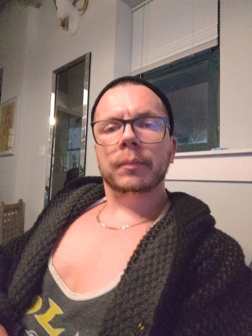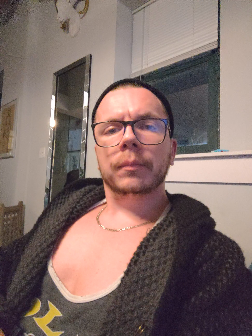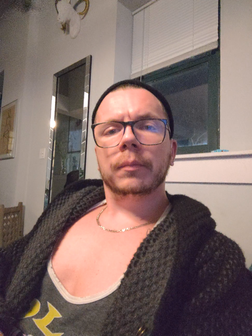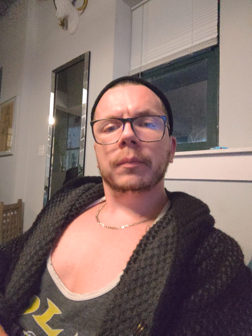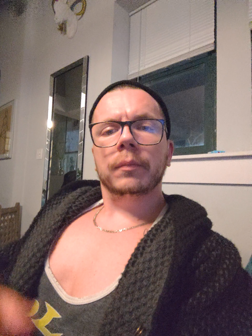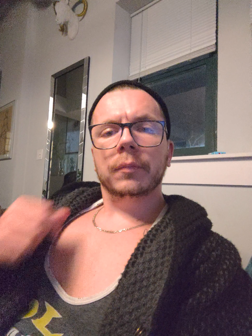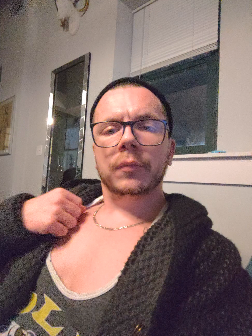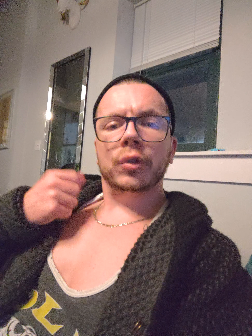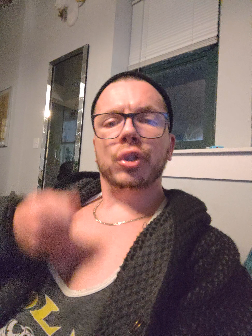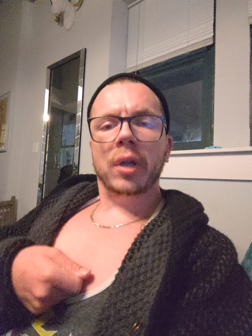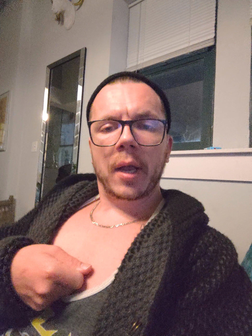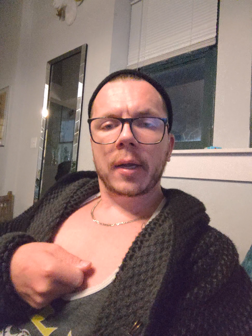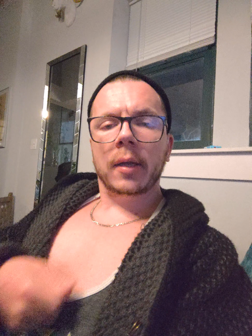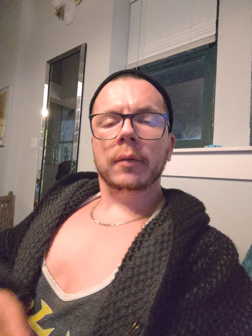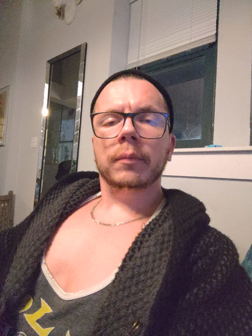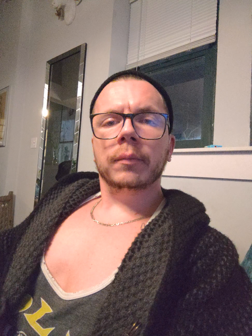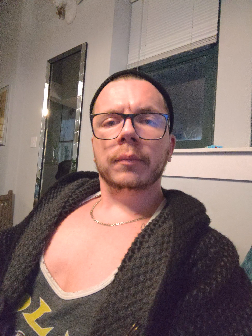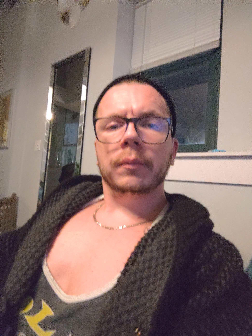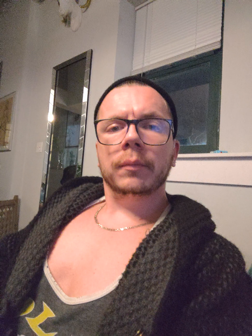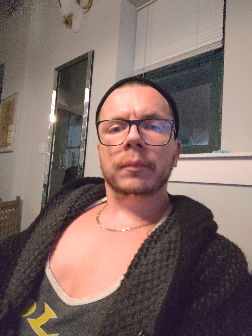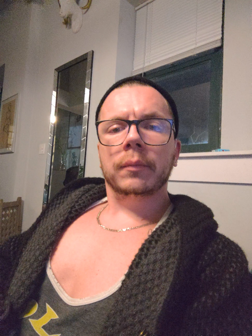jacket